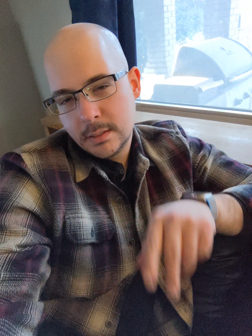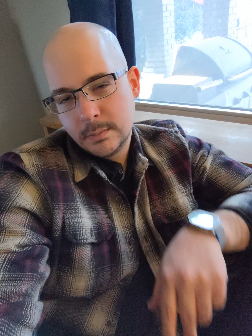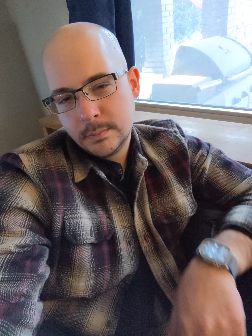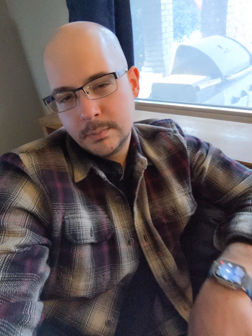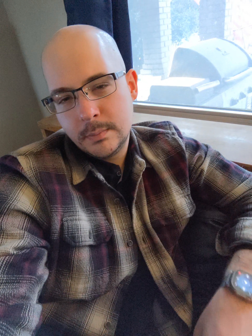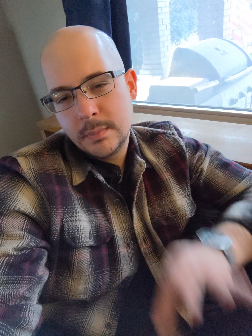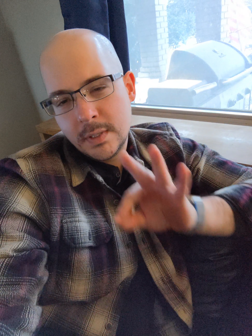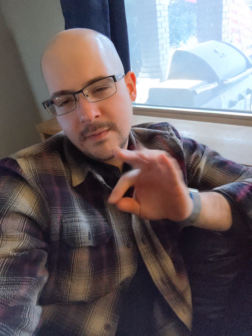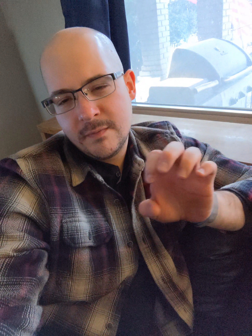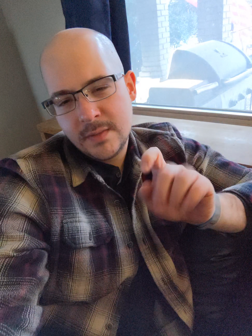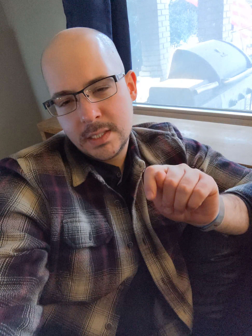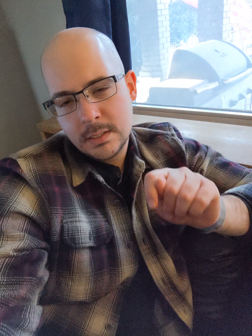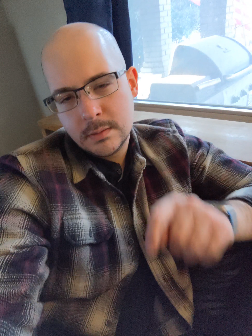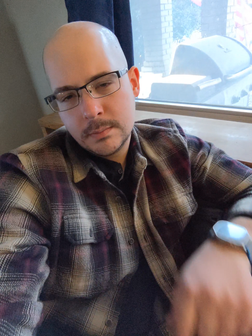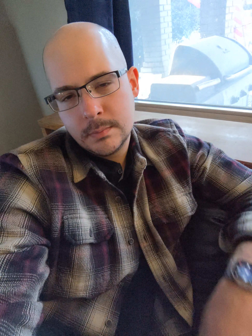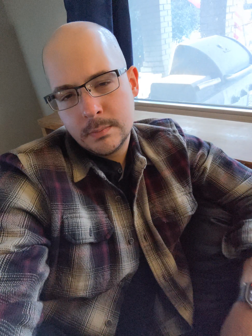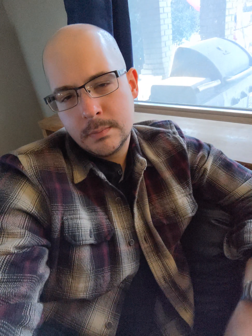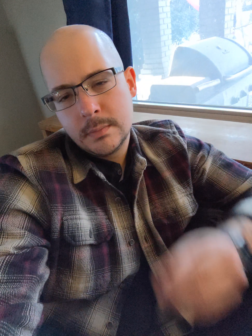feet